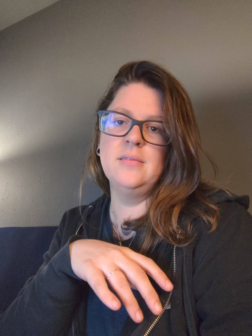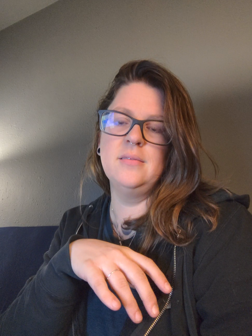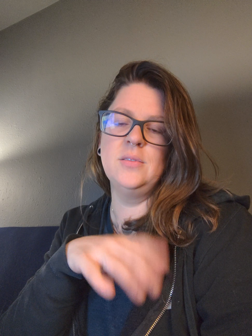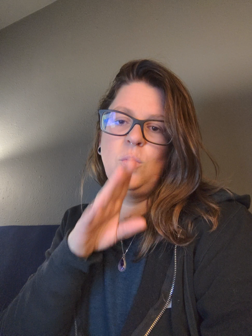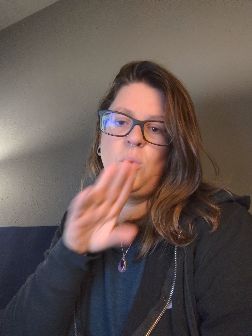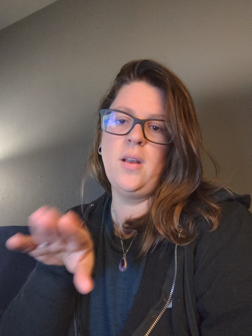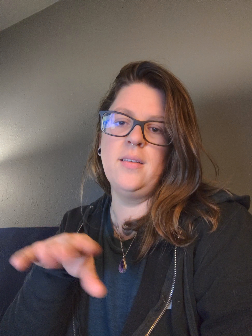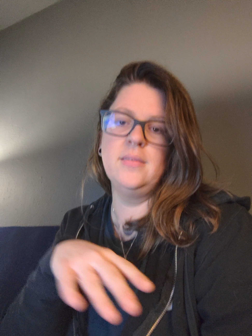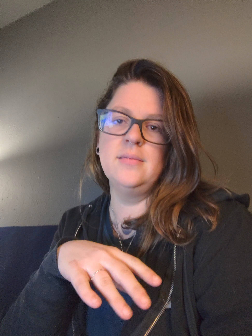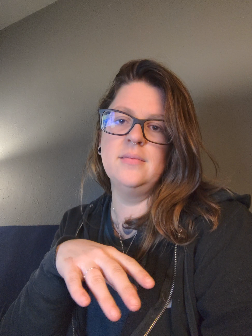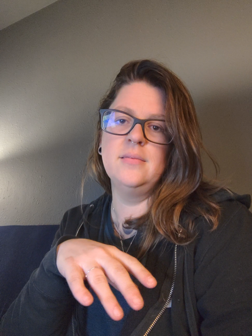quiet